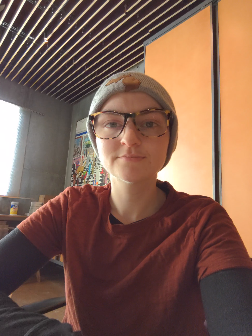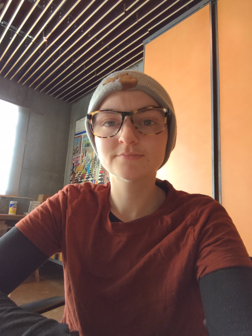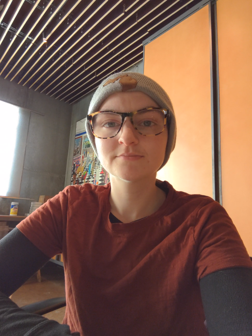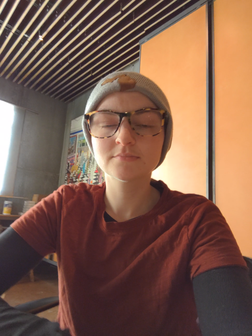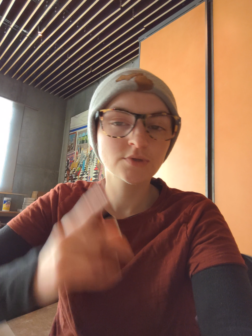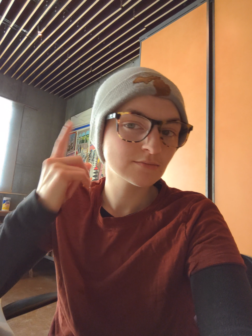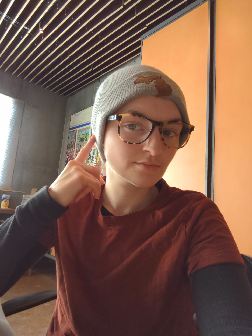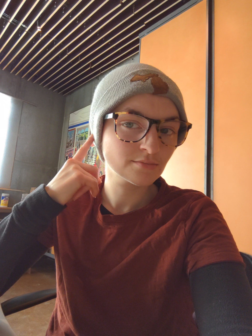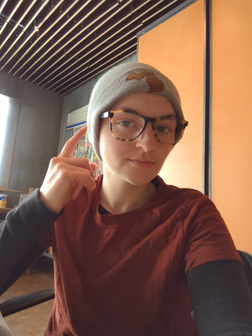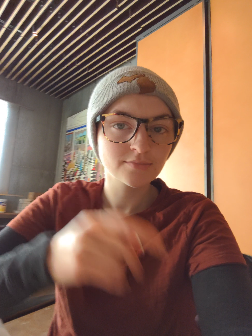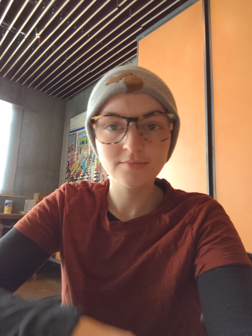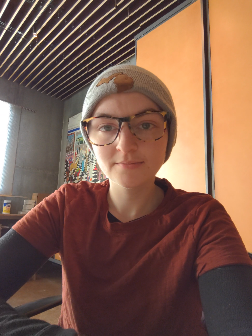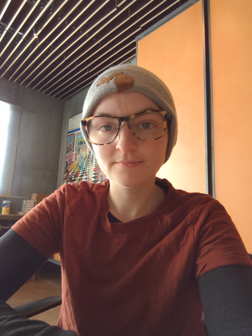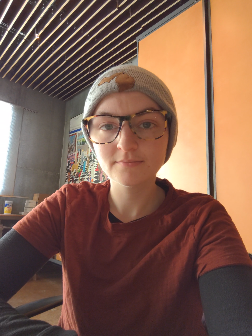ear